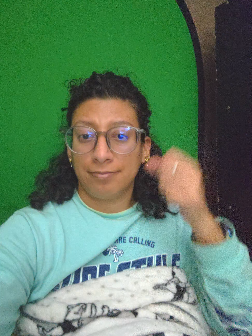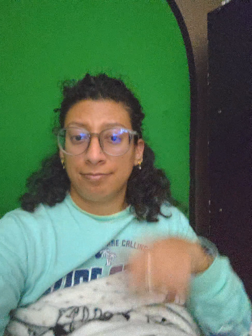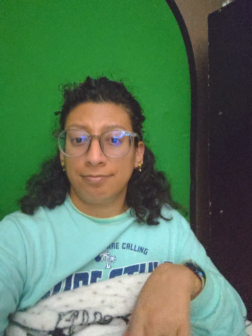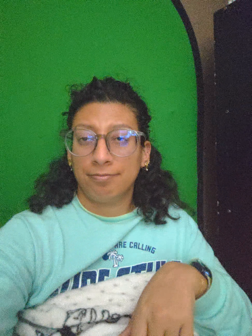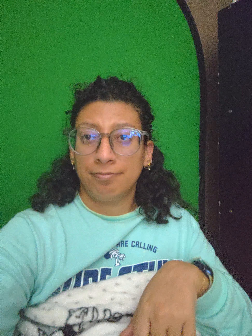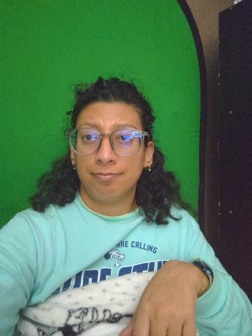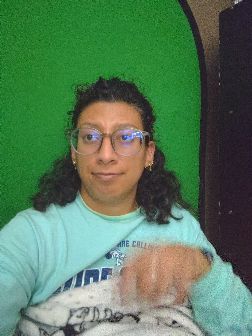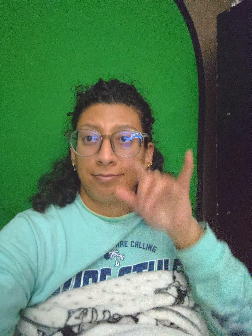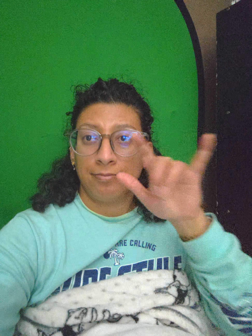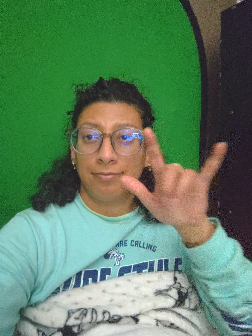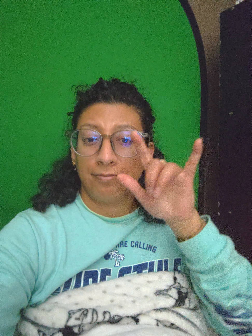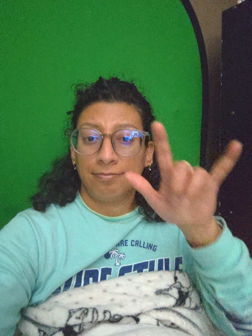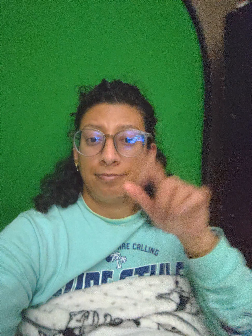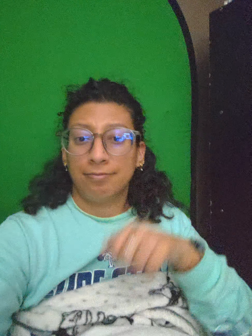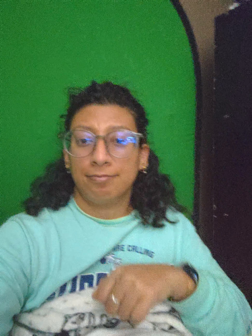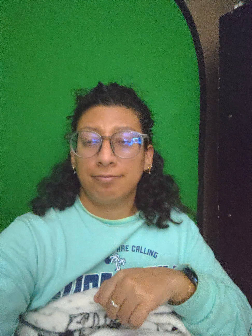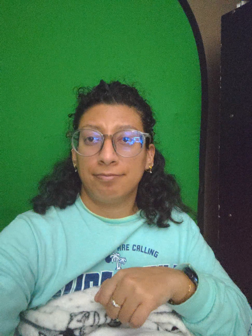airplane